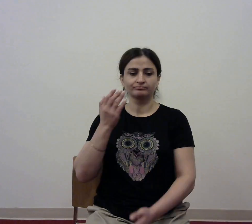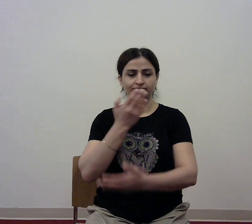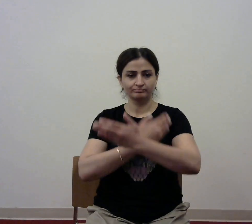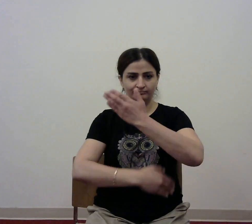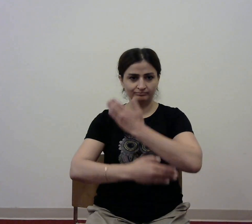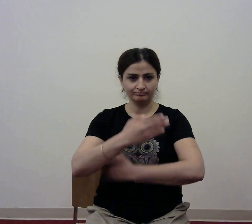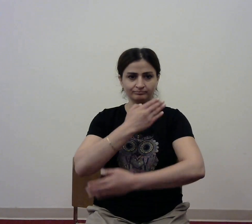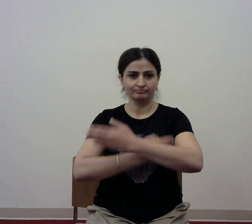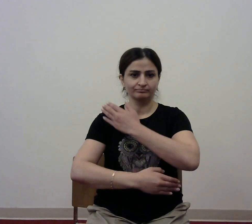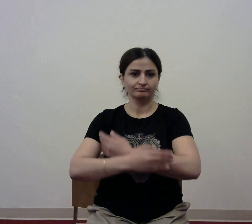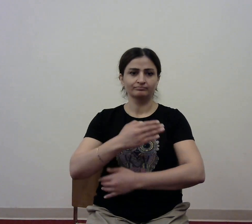əlil